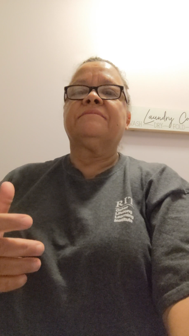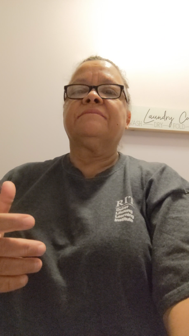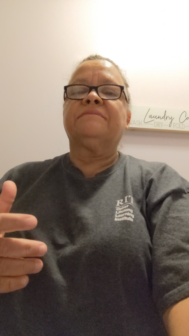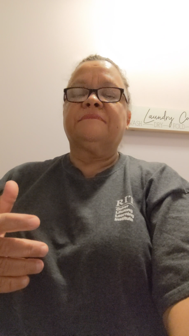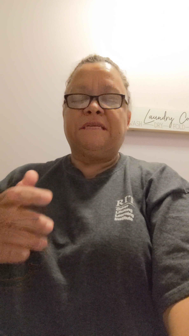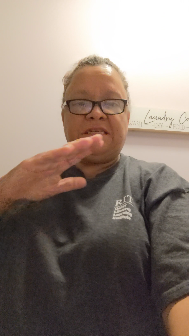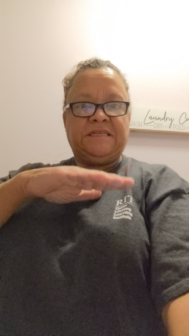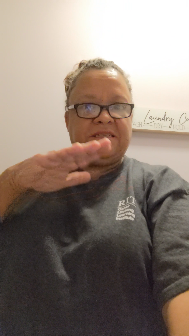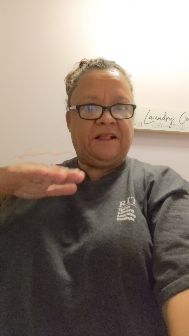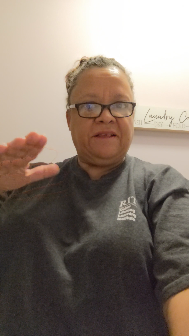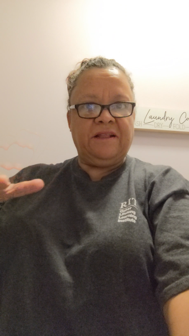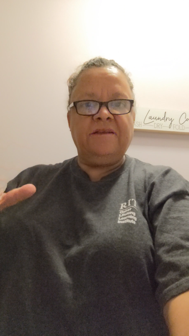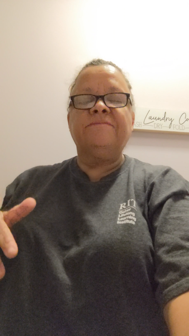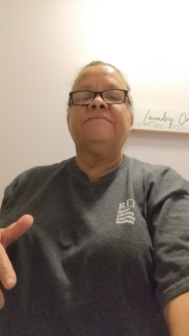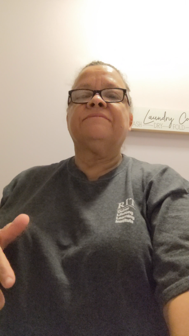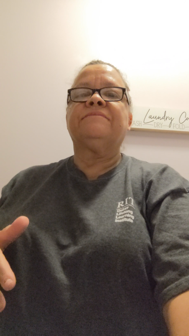children